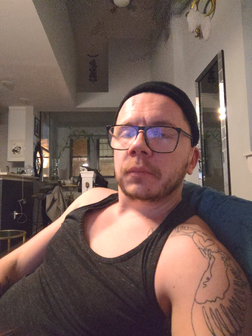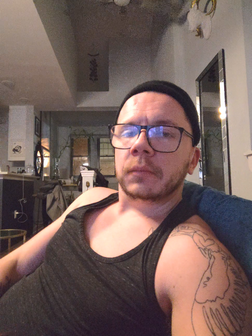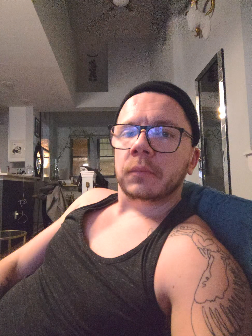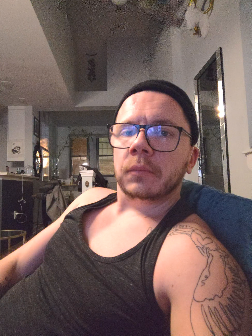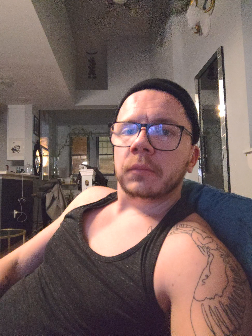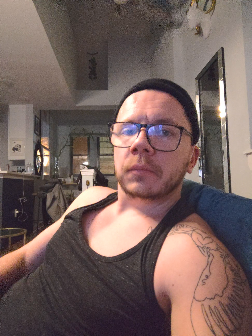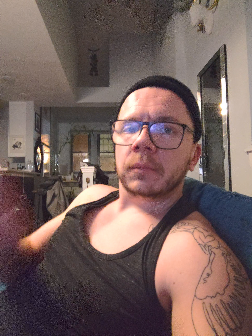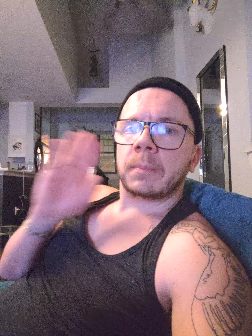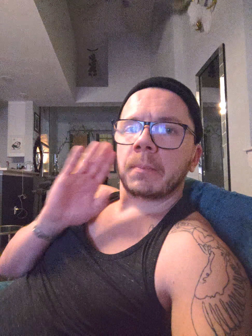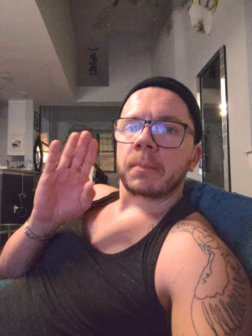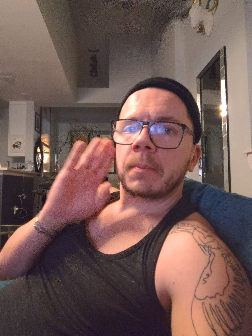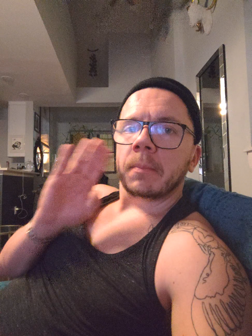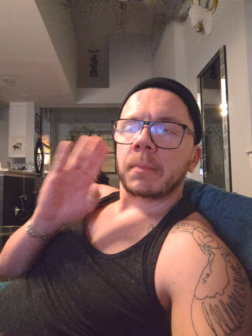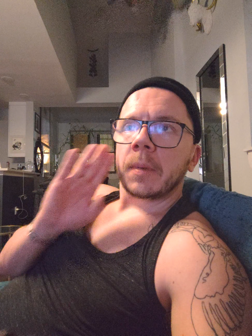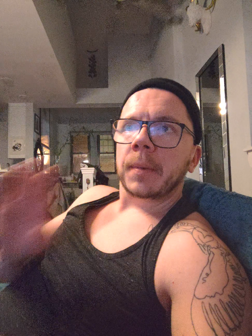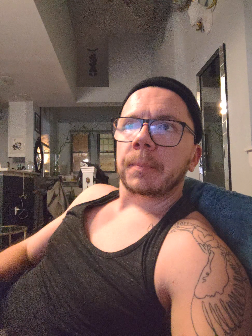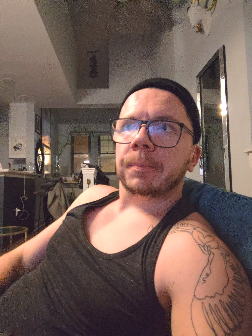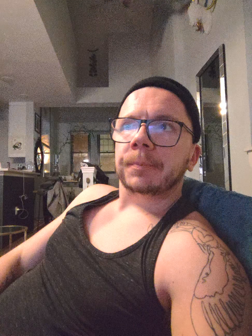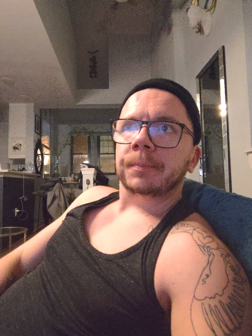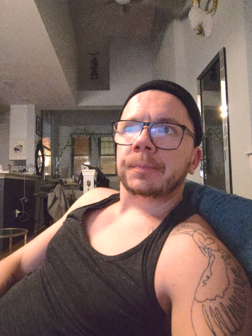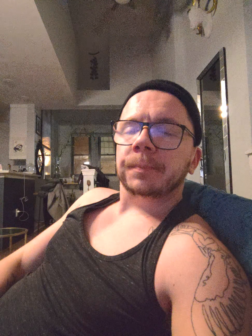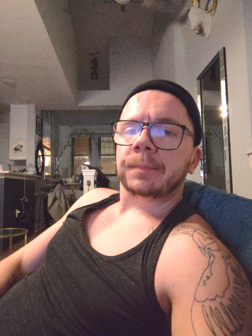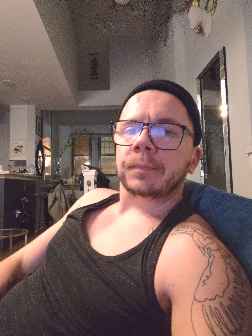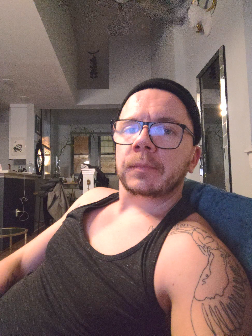puppy